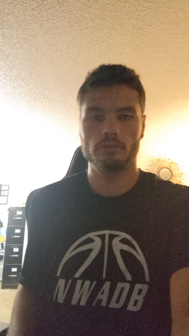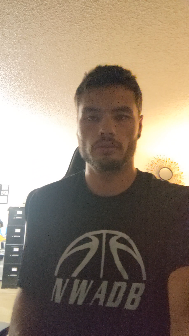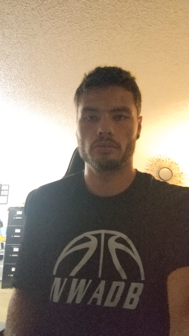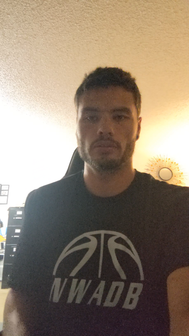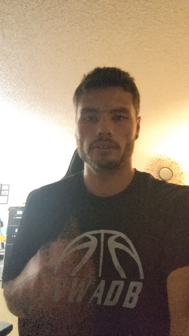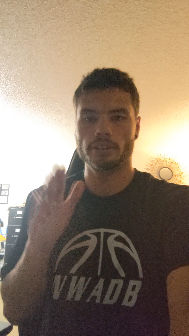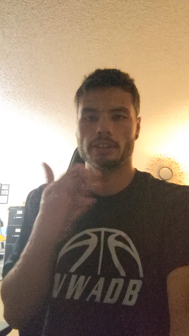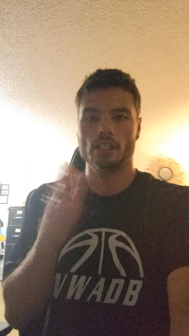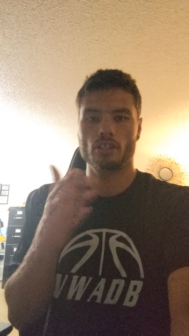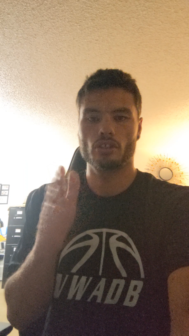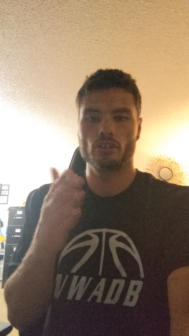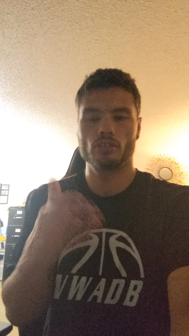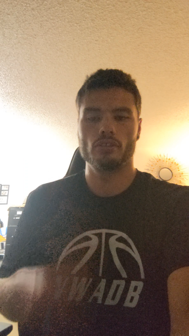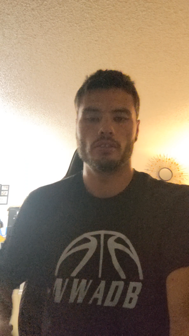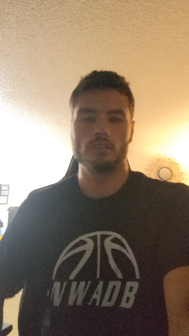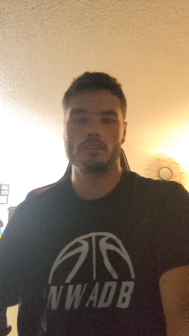share